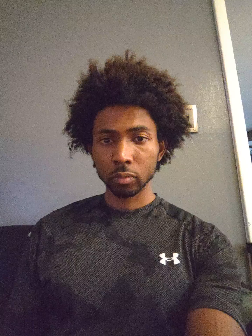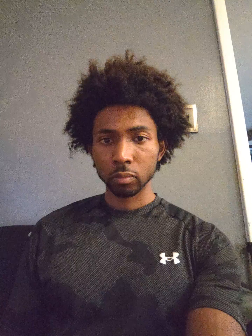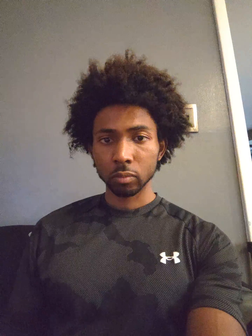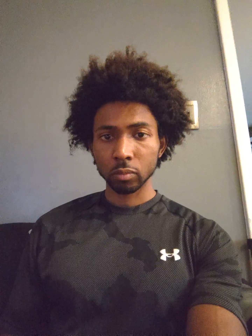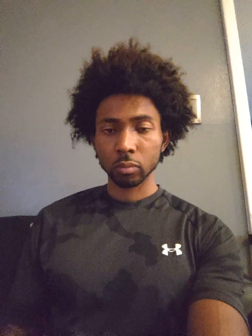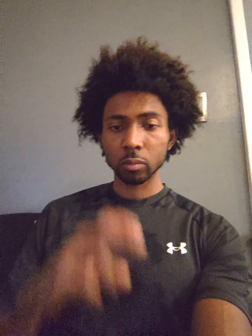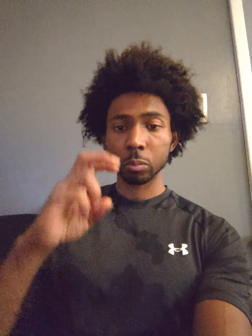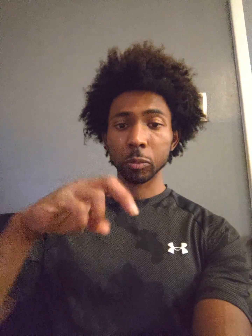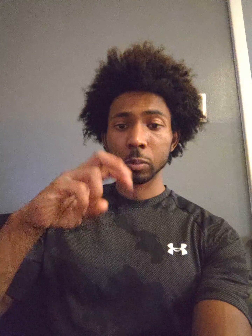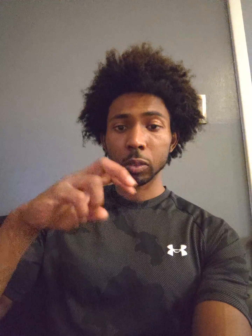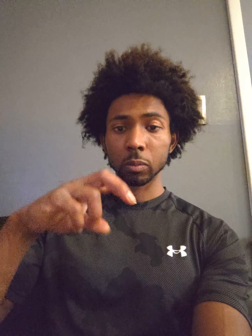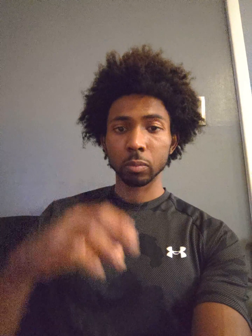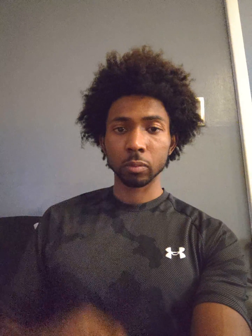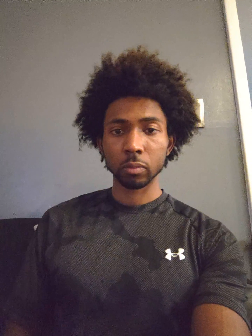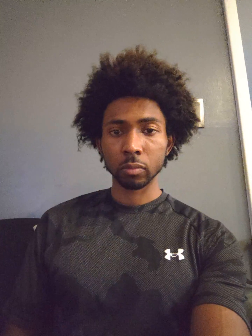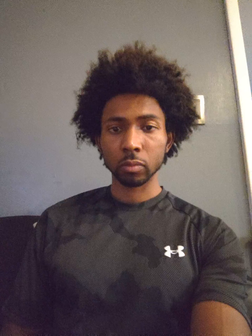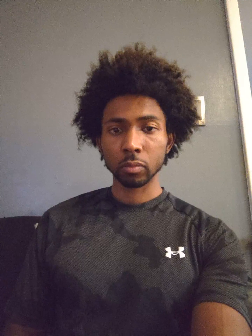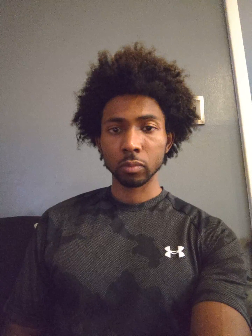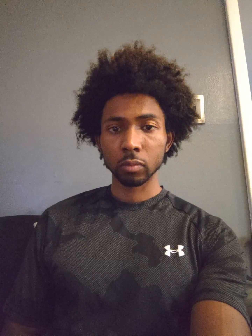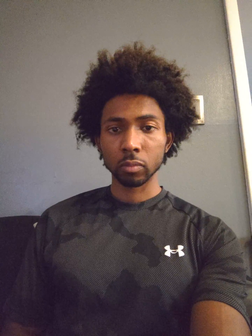potato